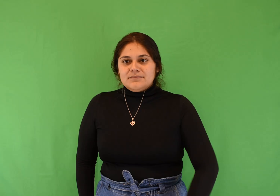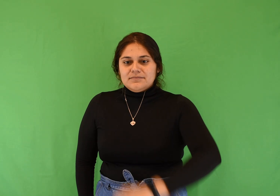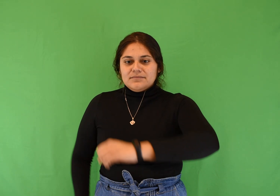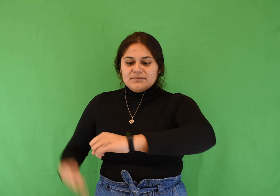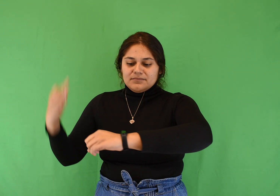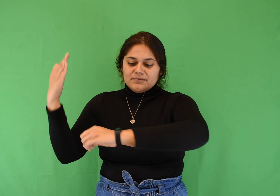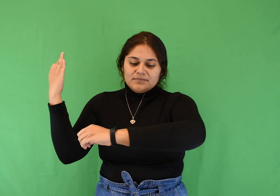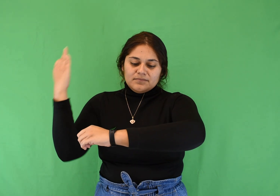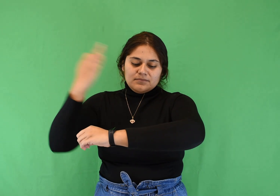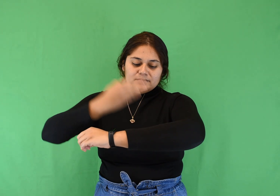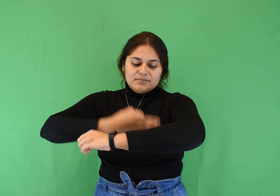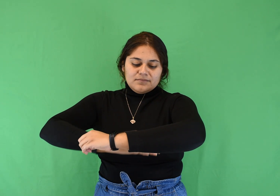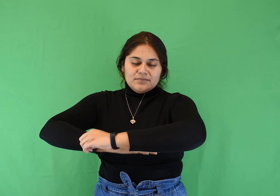tarde